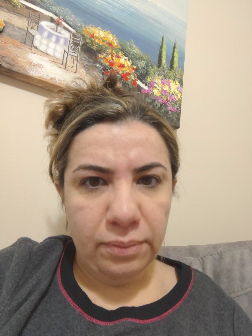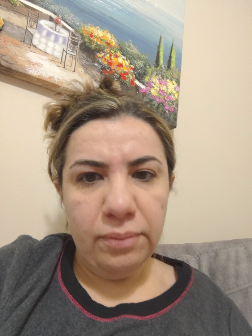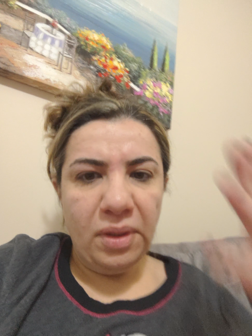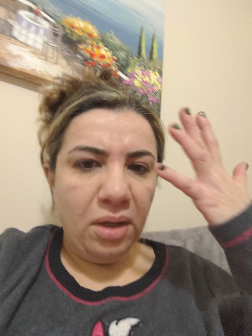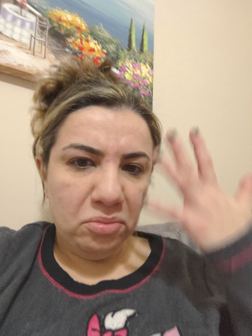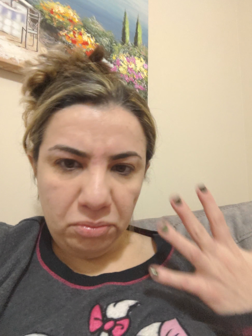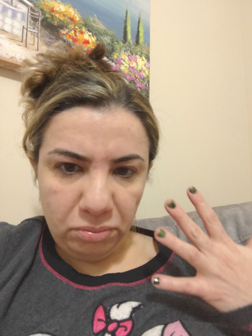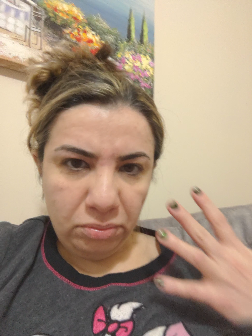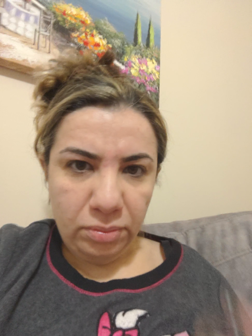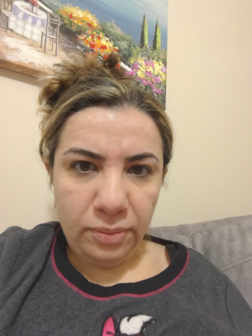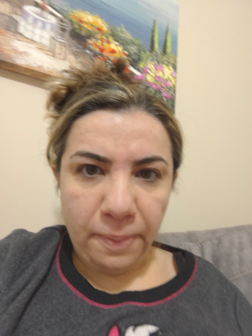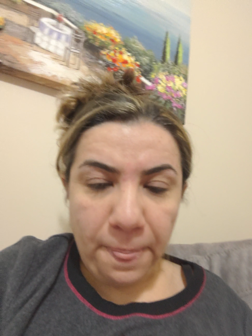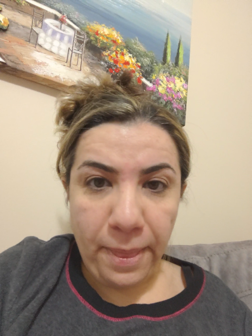sad